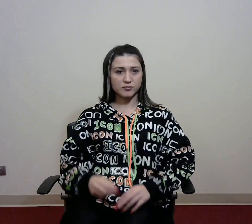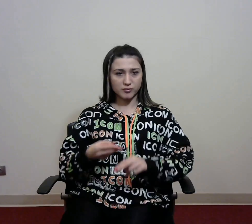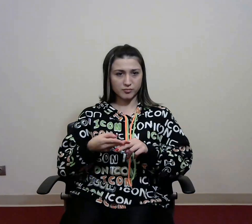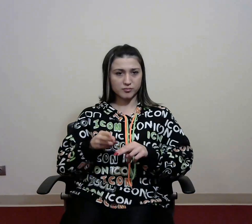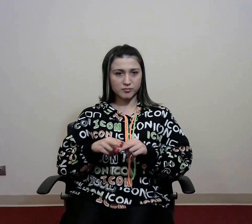bu